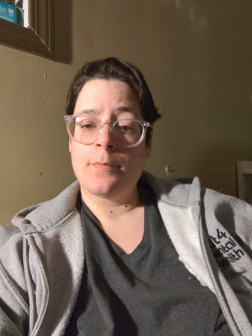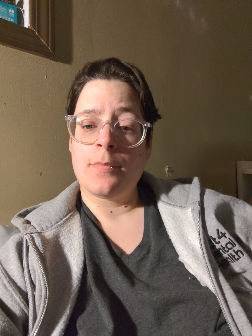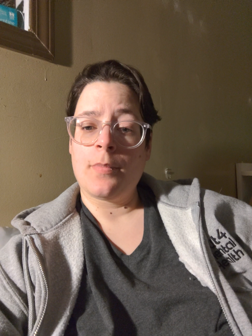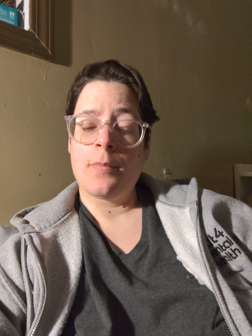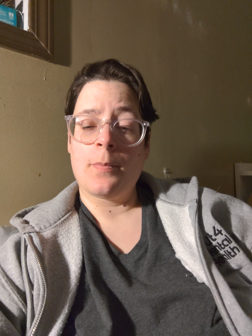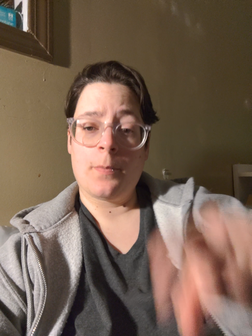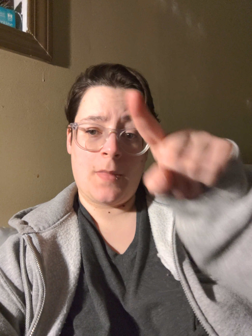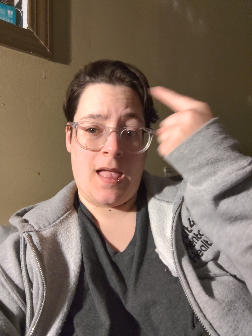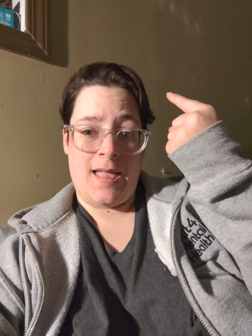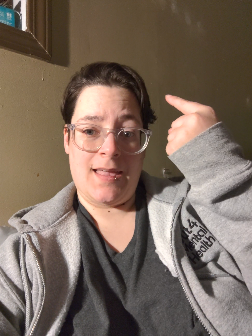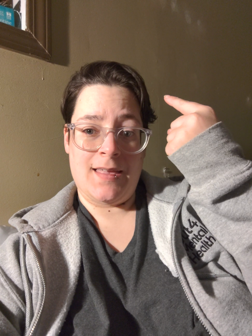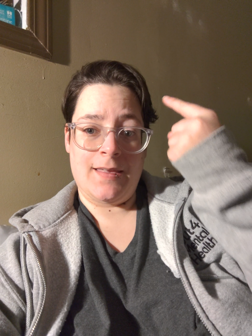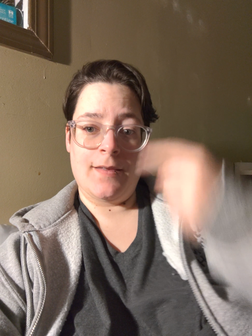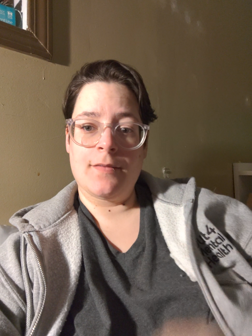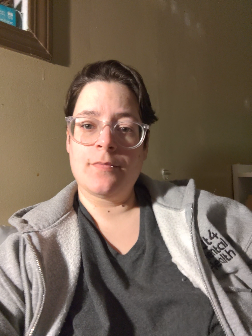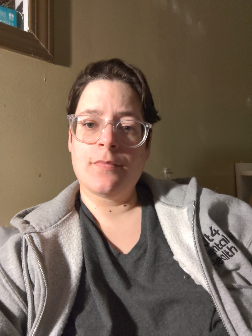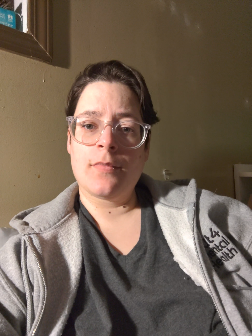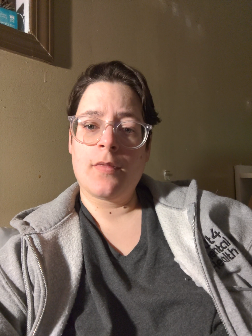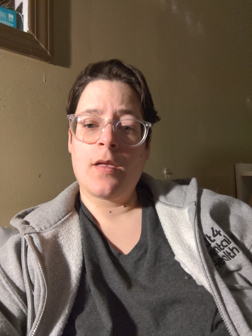black